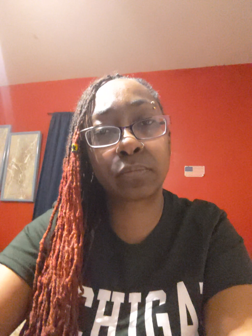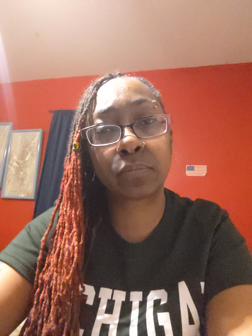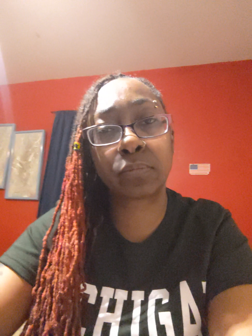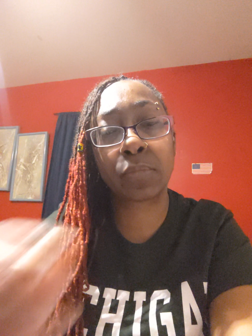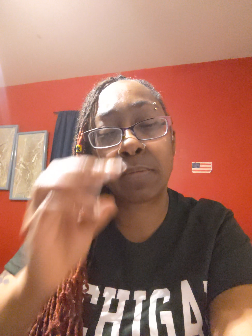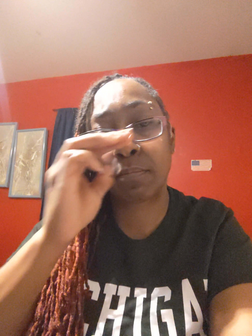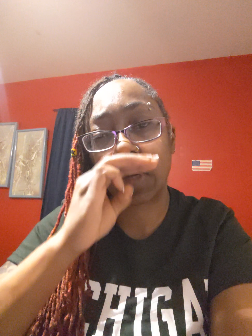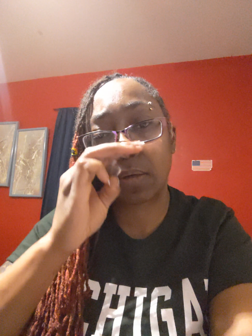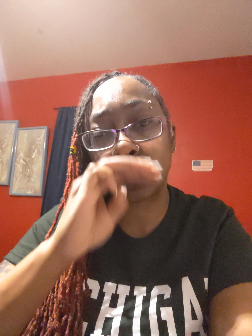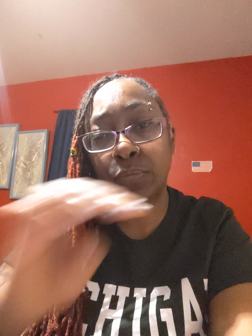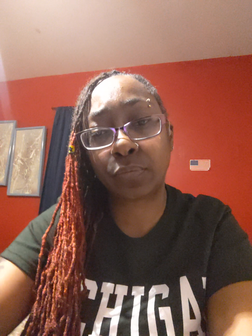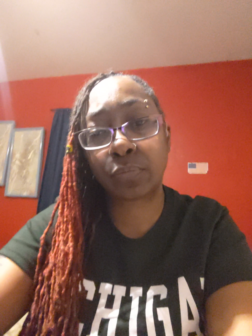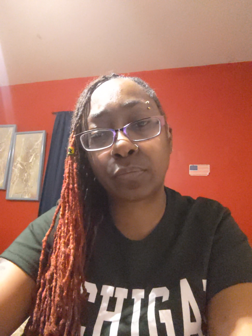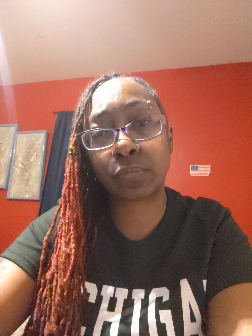mouse